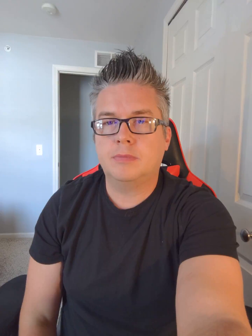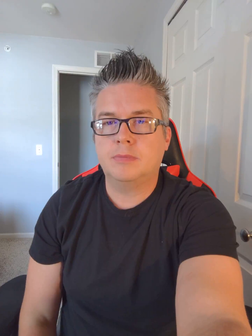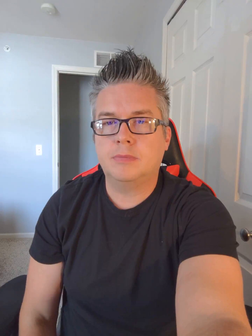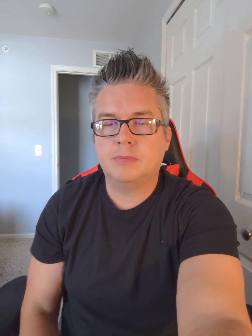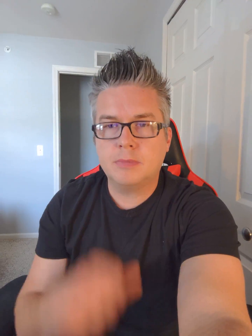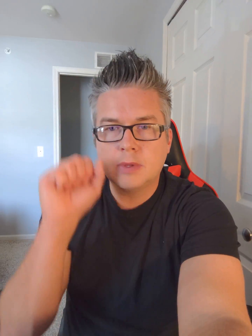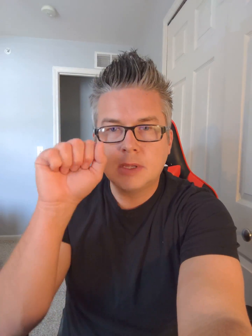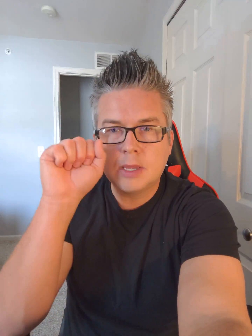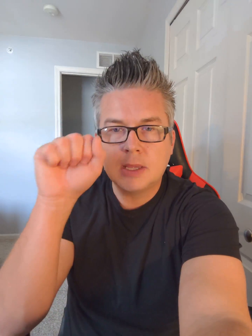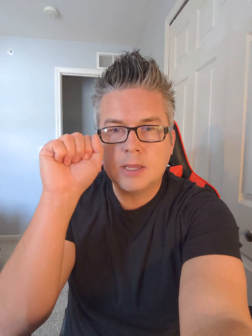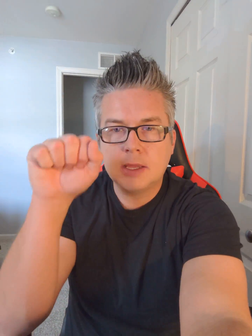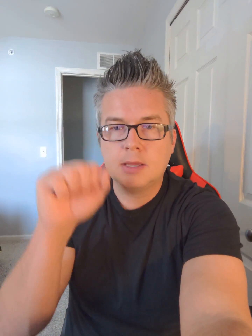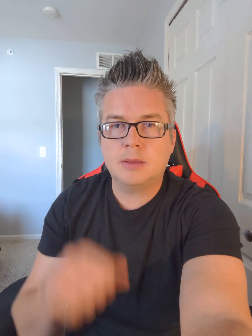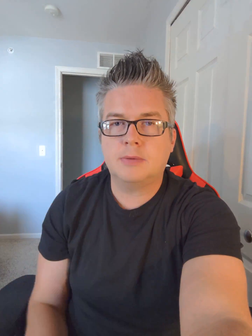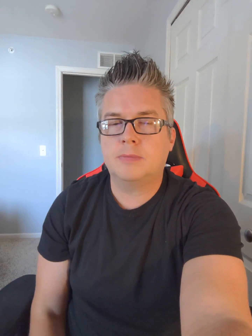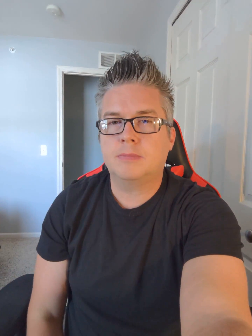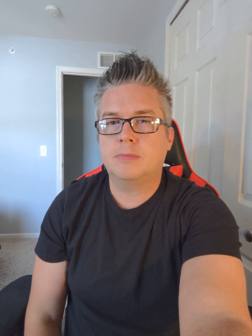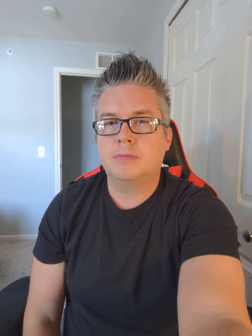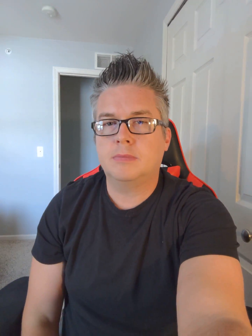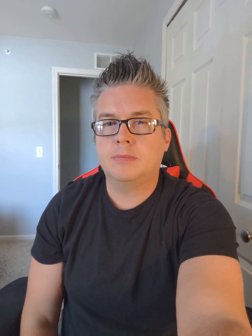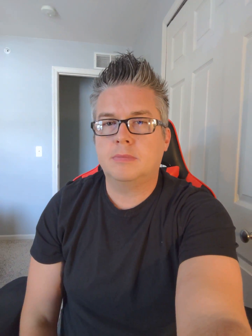knock